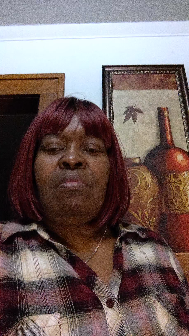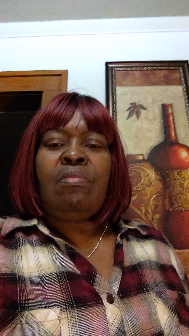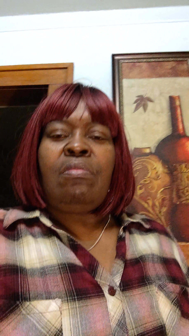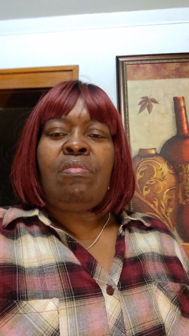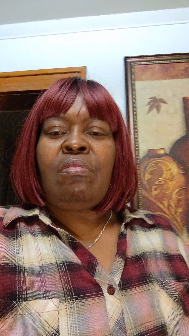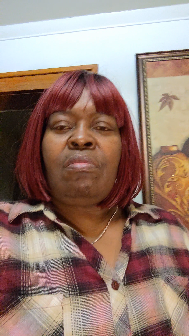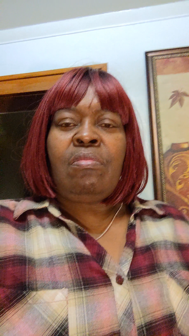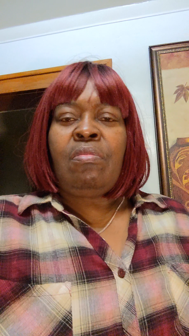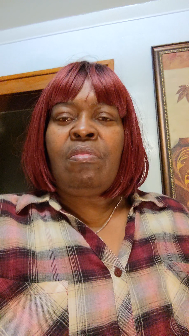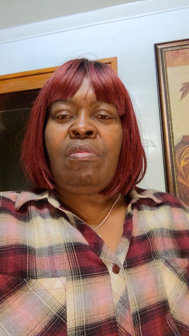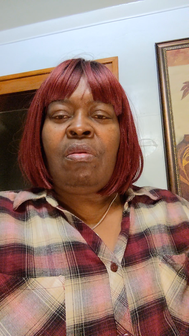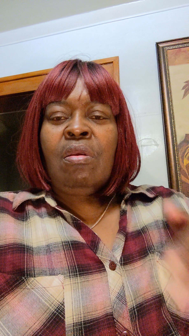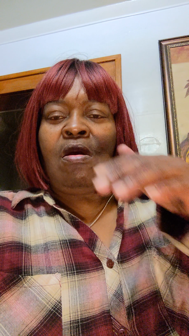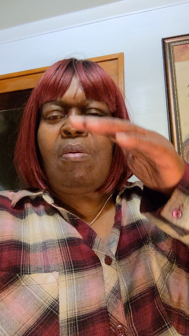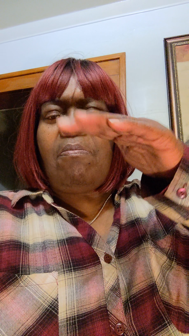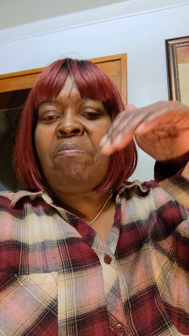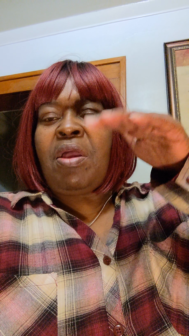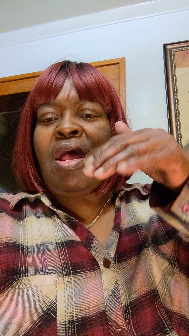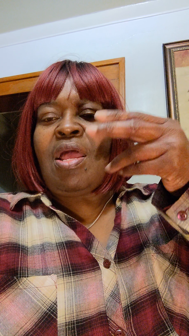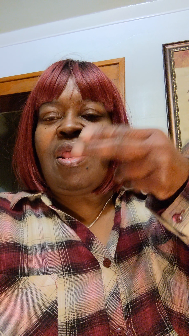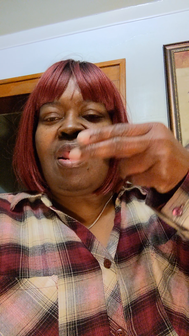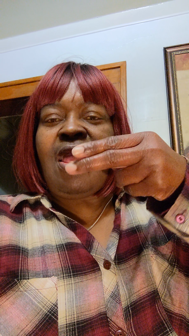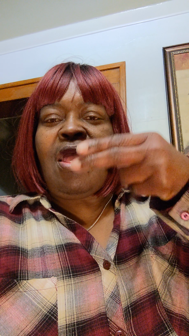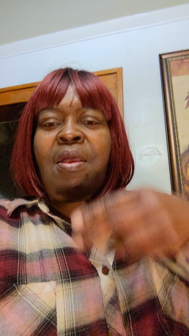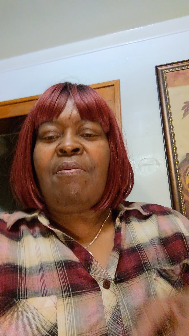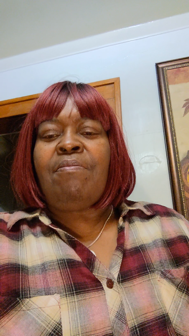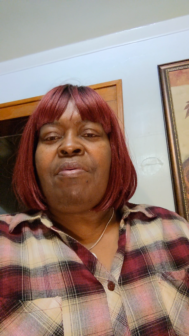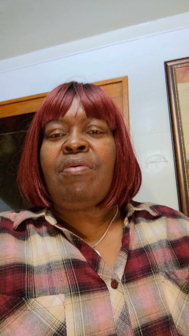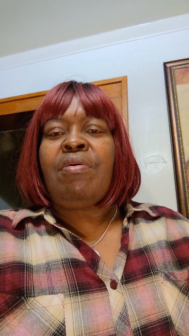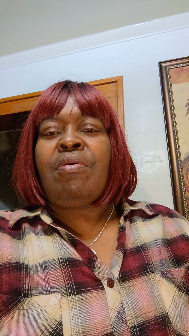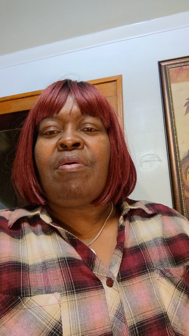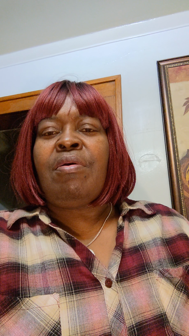pet's name